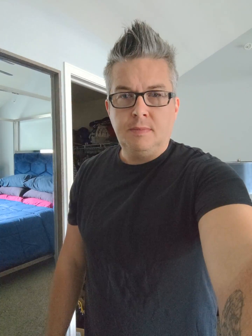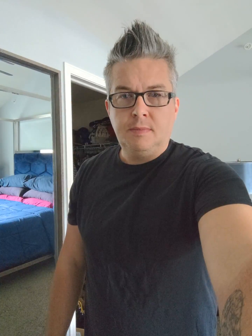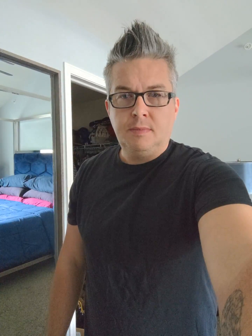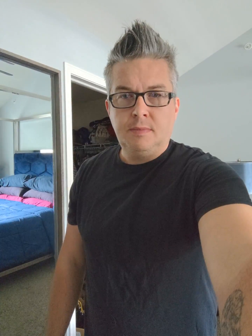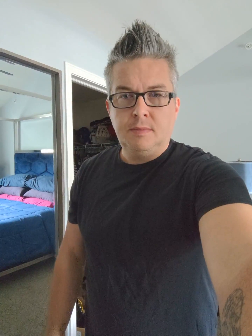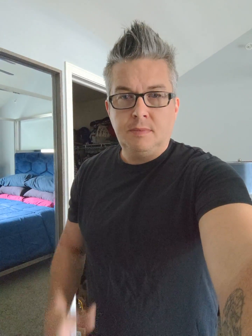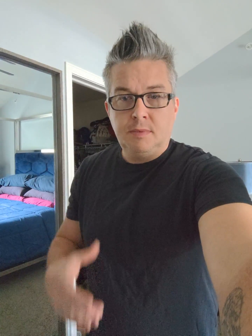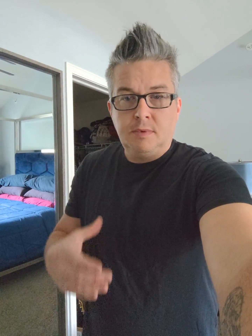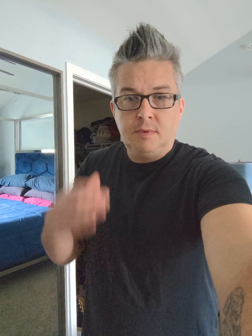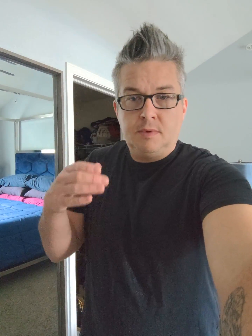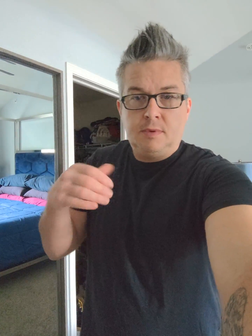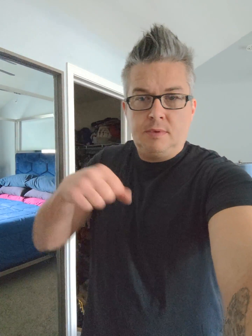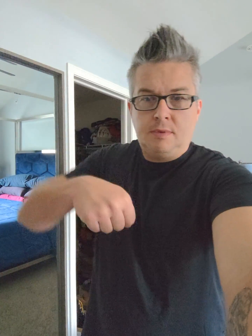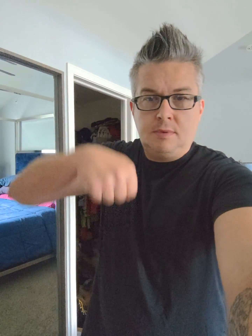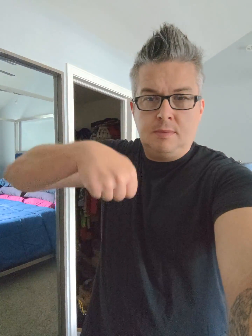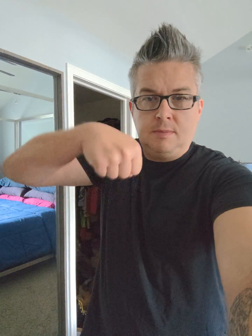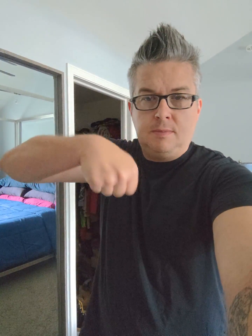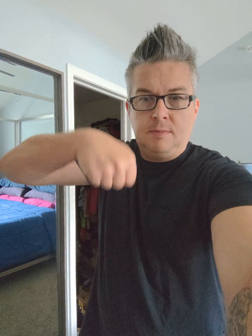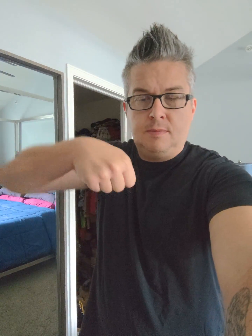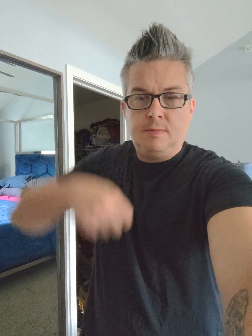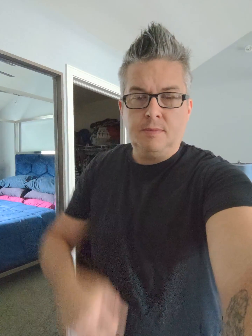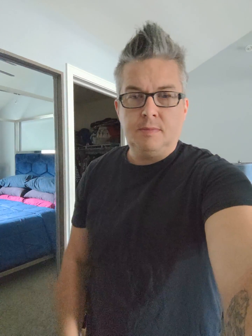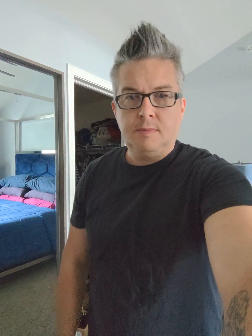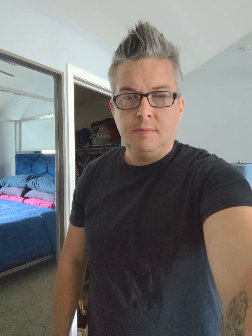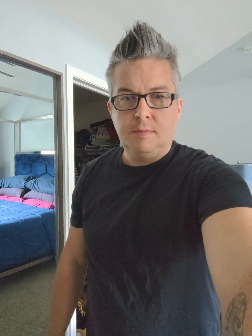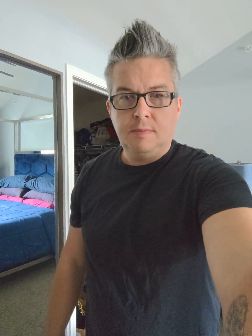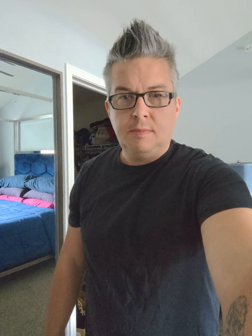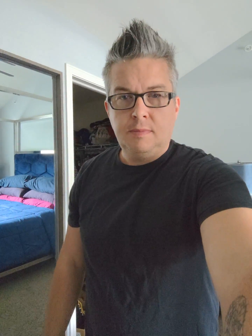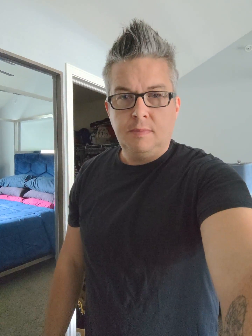bucket